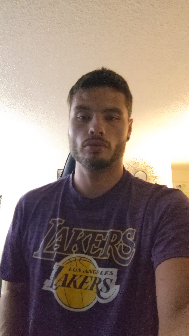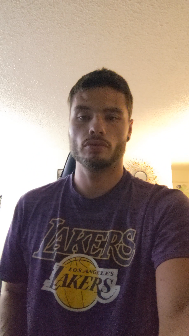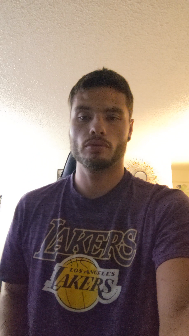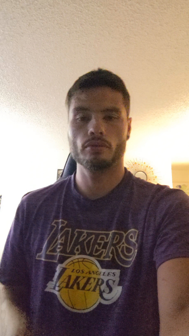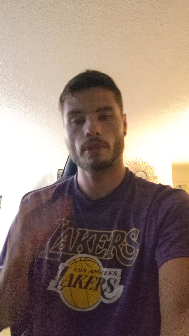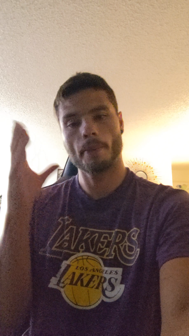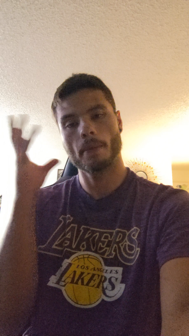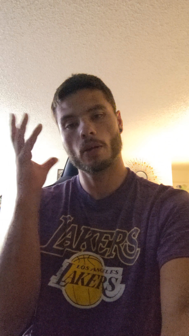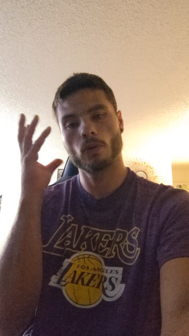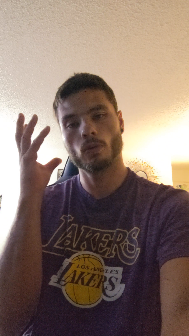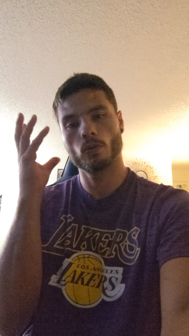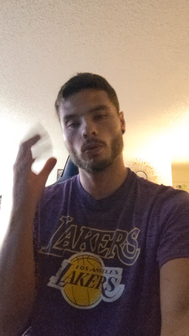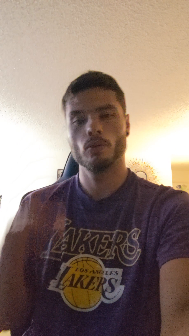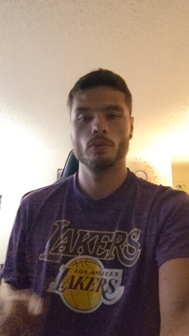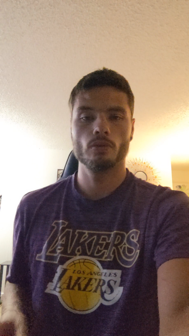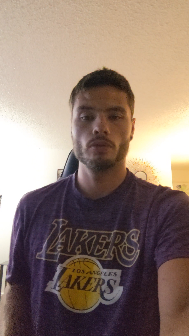pillow